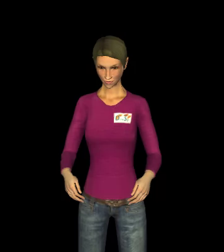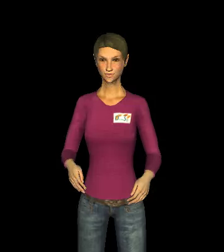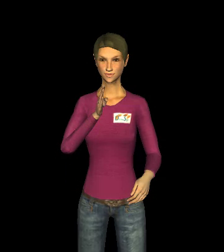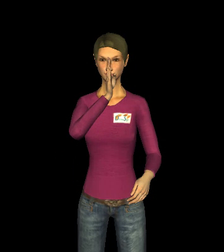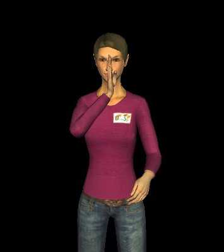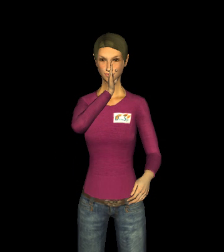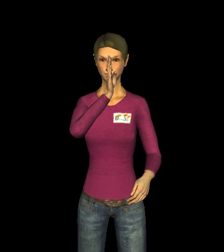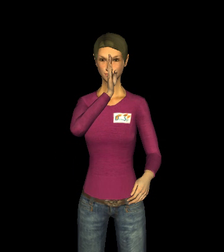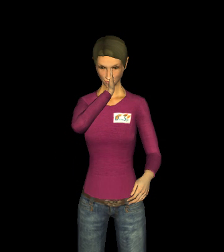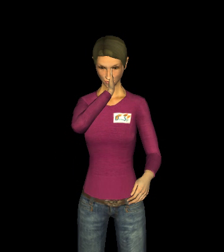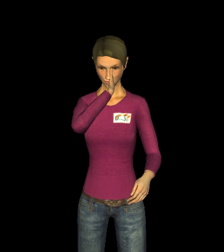الظهيرة